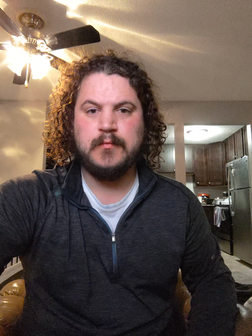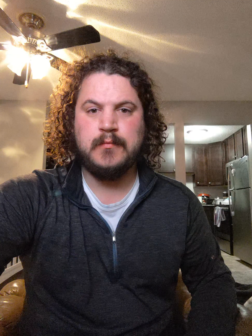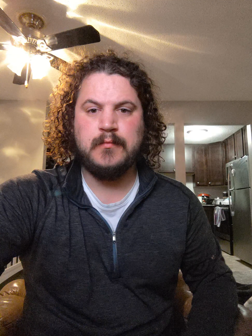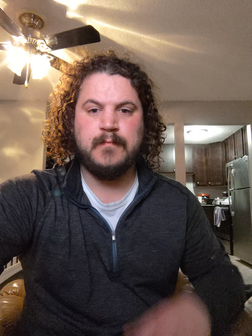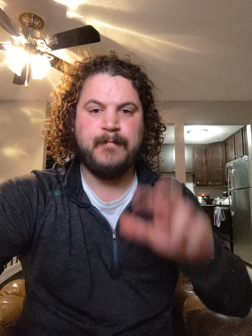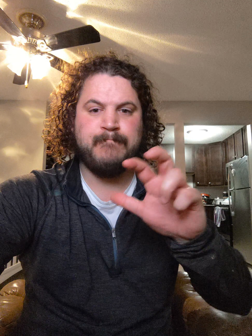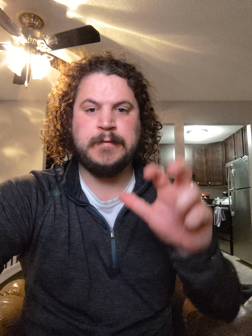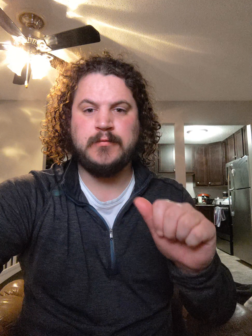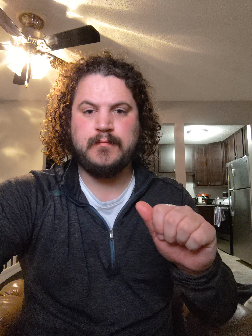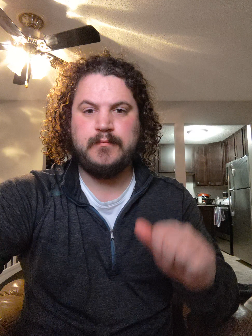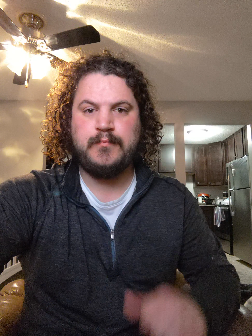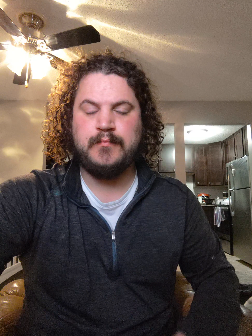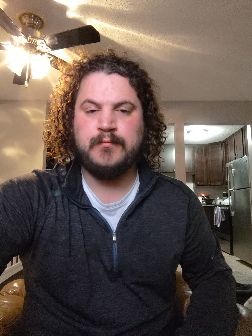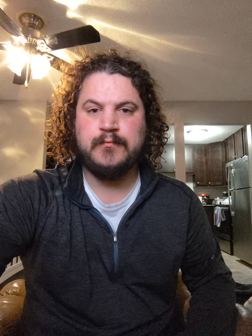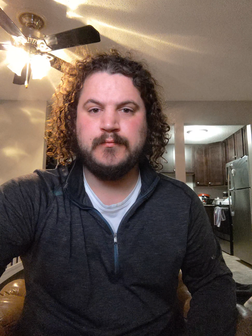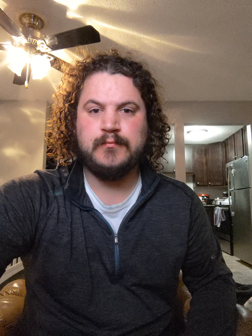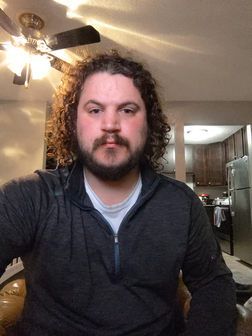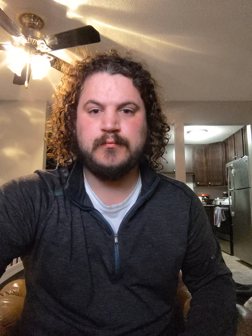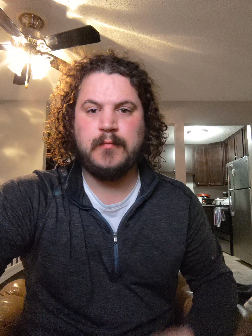pizza